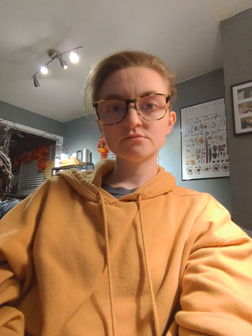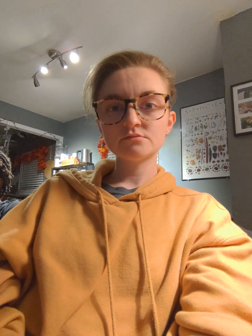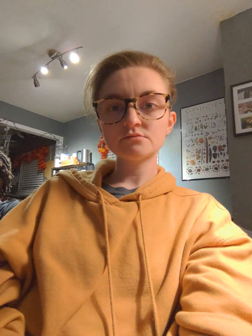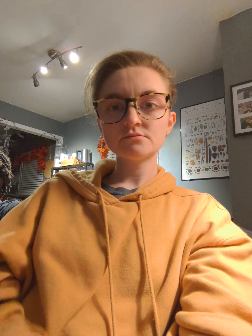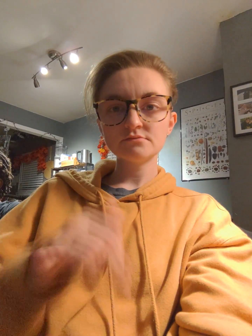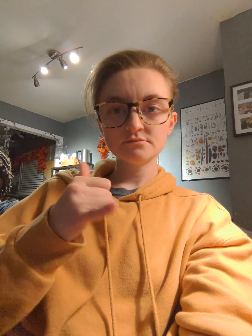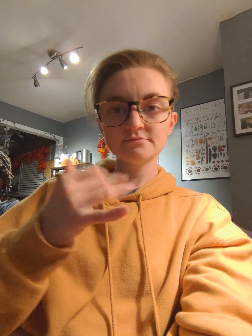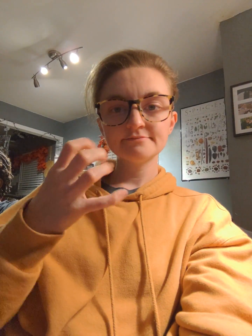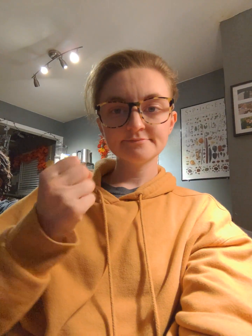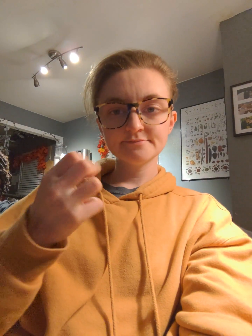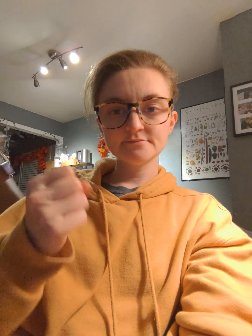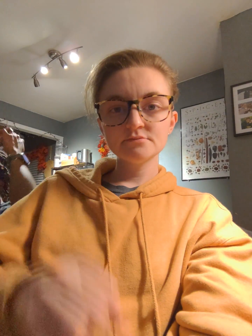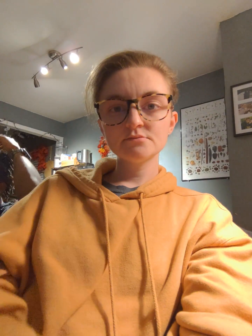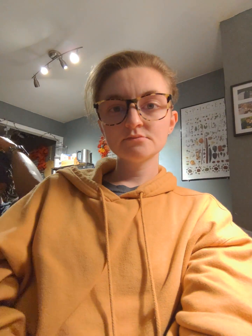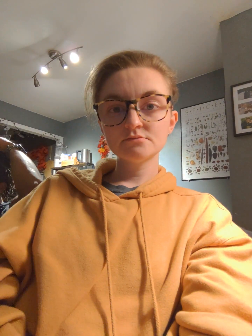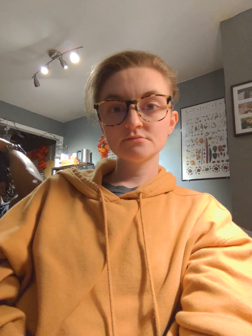play dough